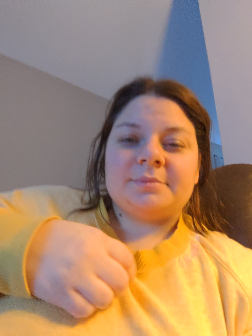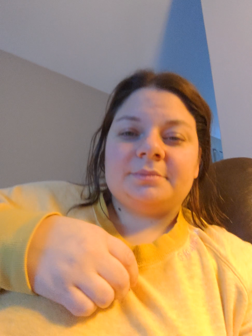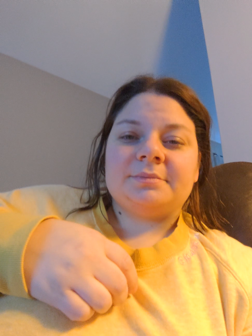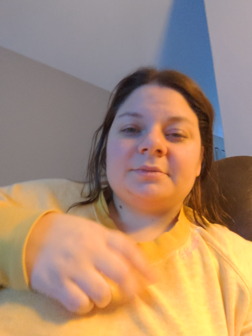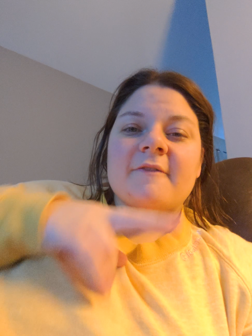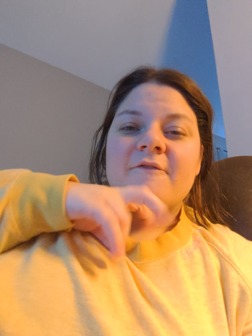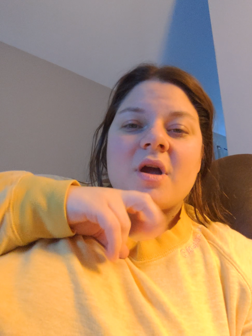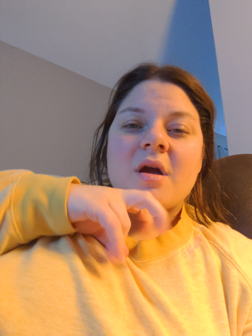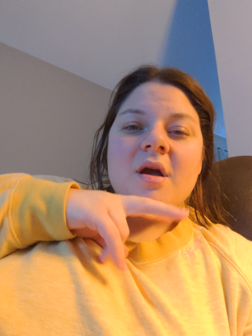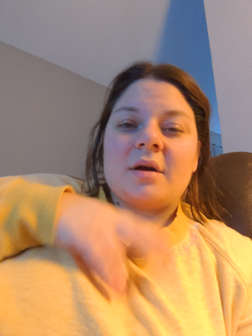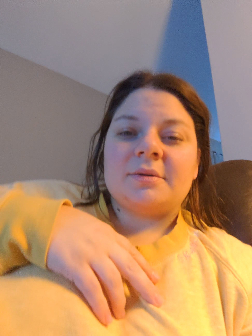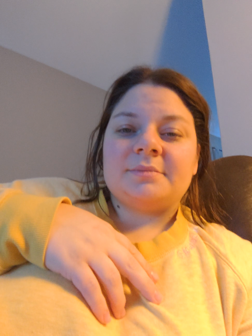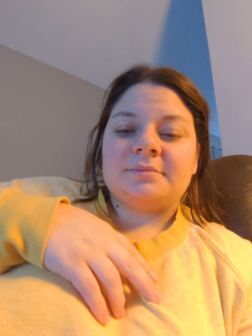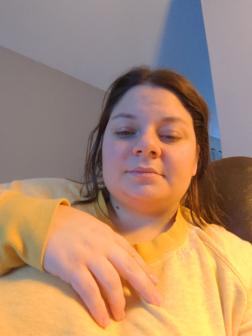frog